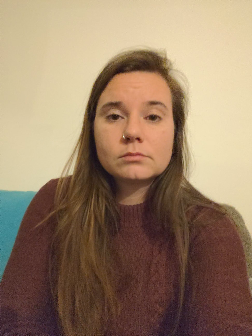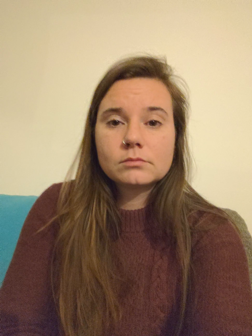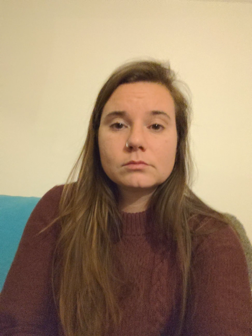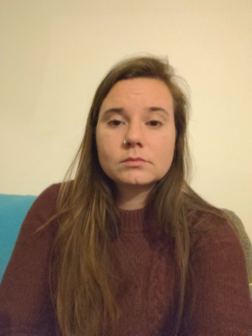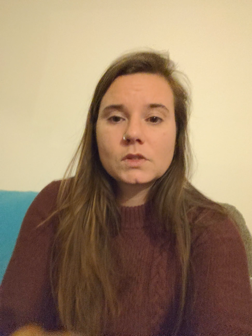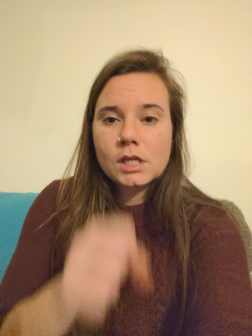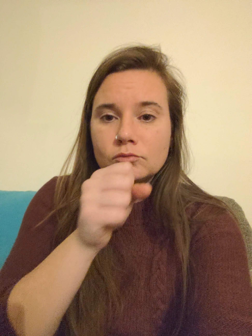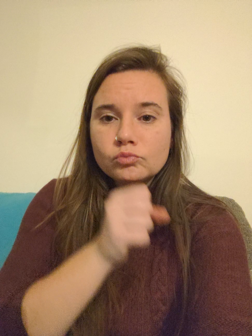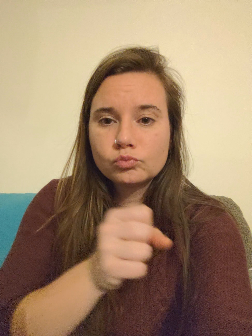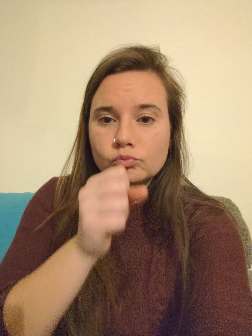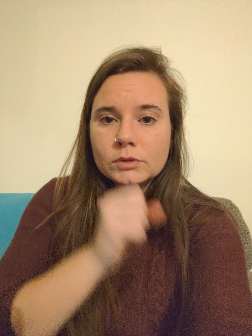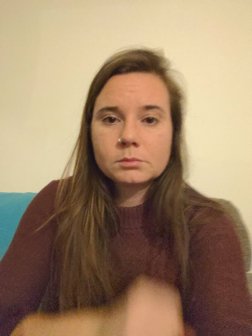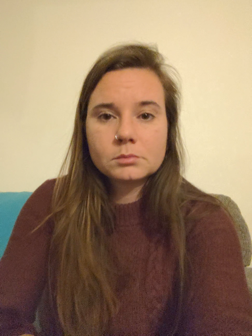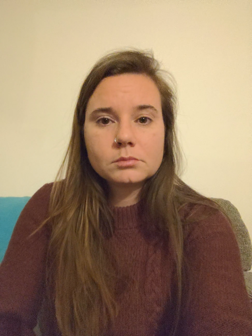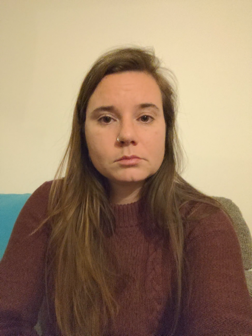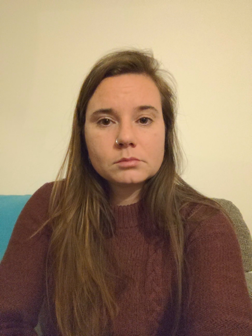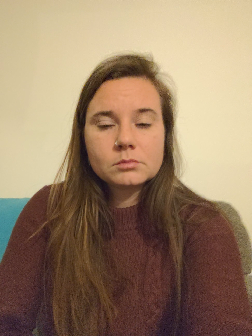ice cream